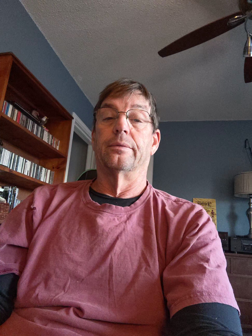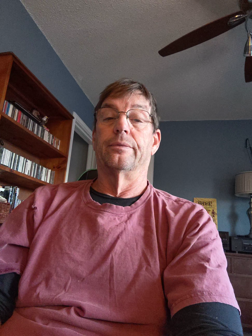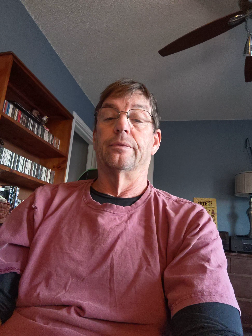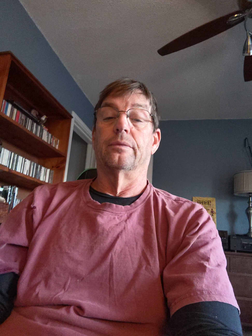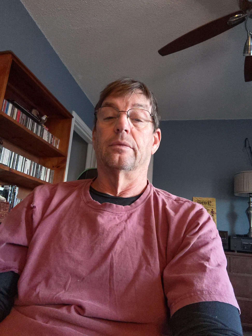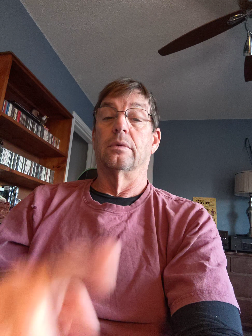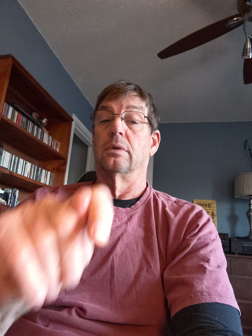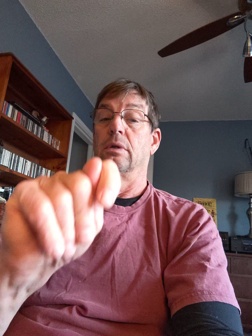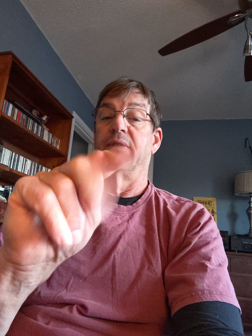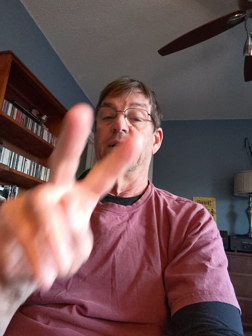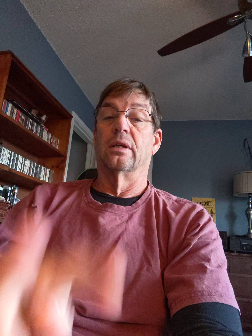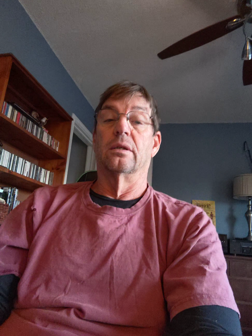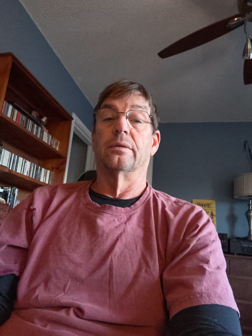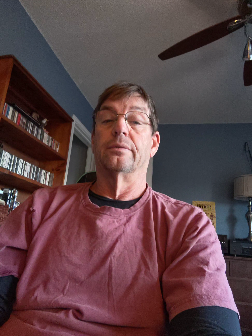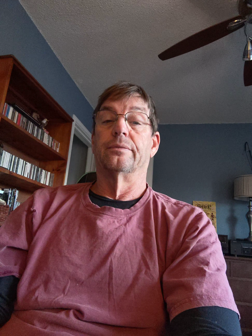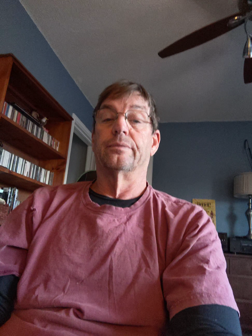TV